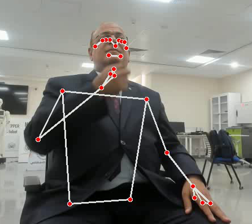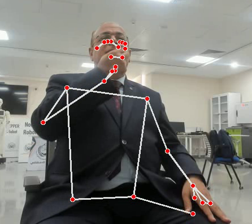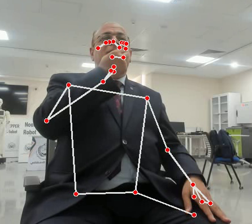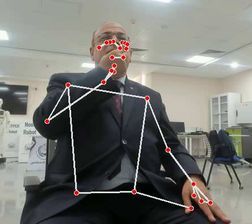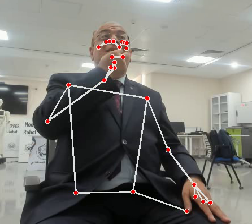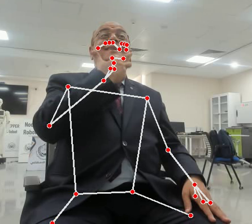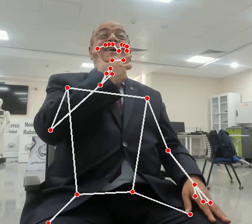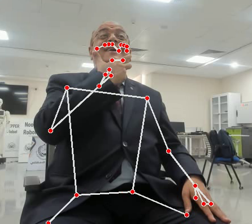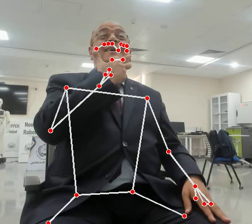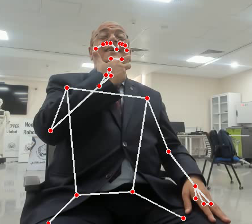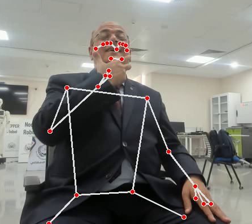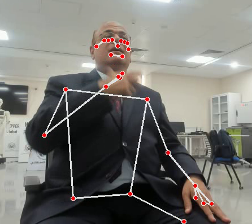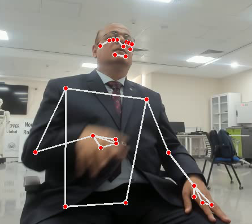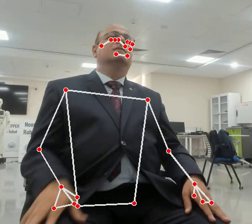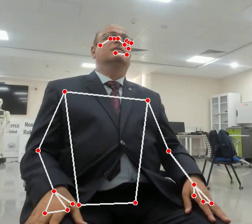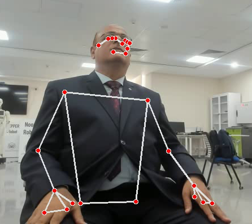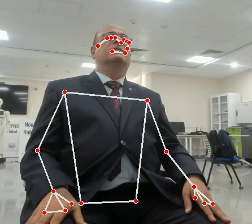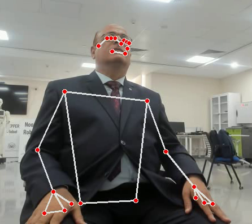yadhk